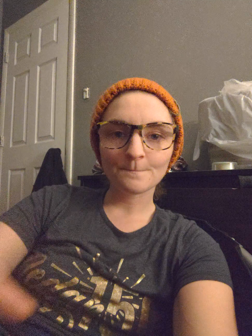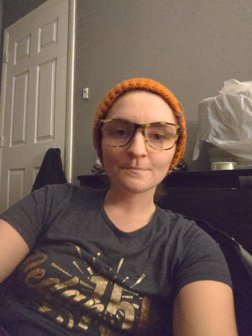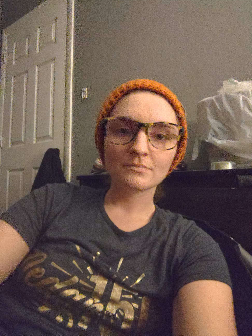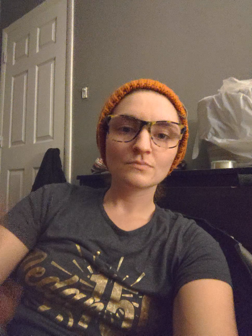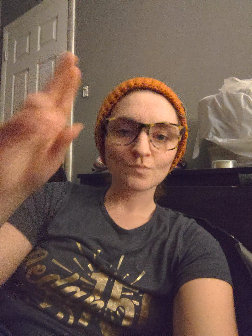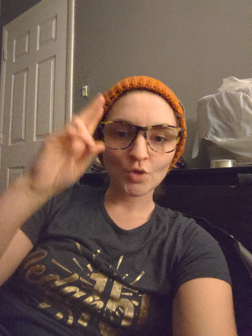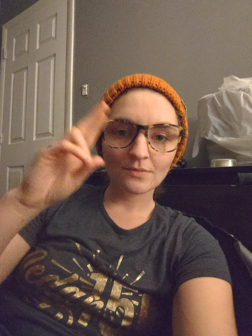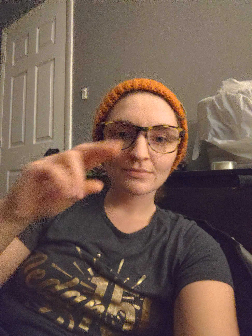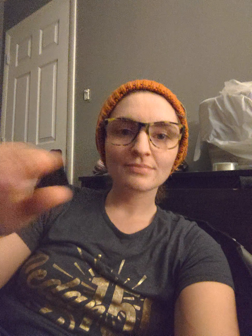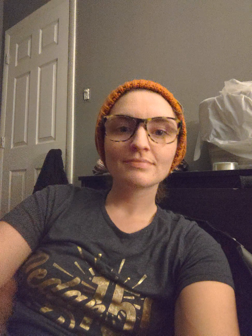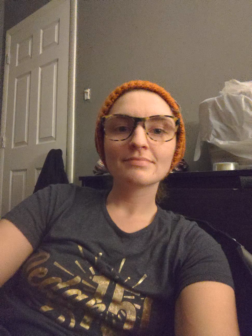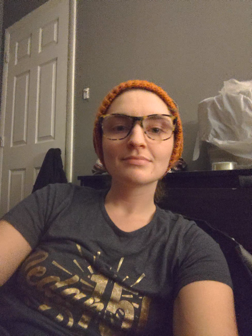uncle